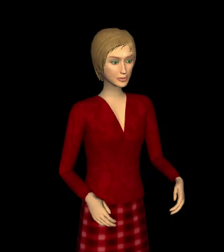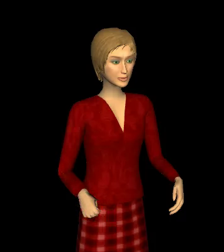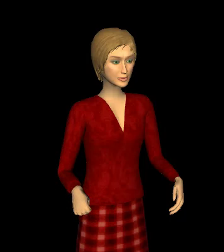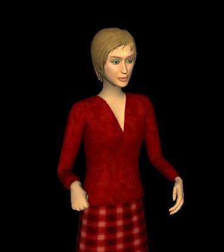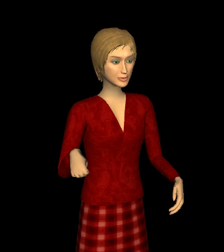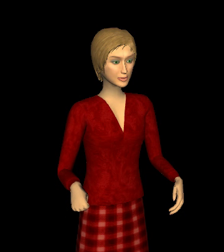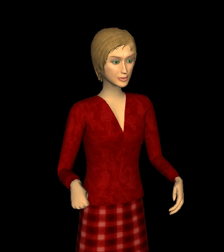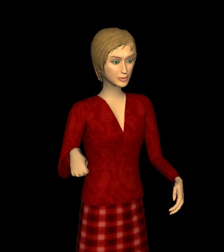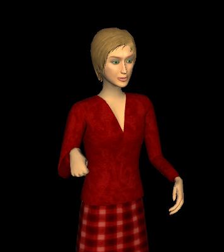أمتعة